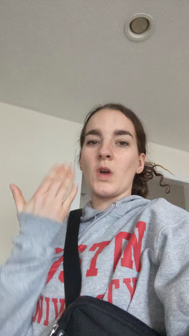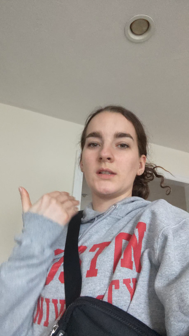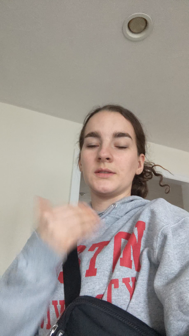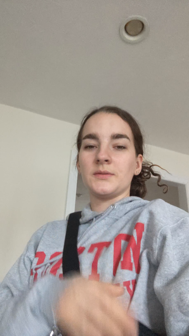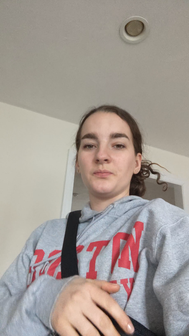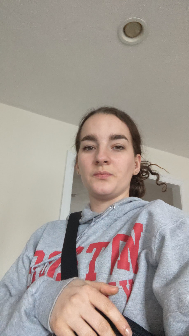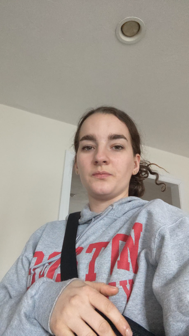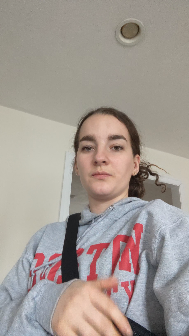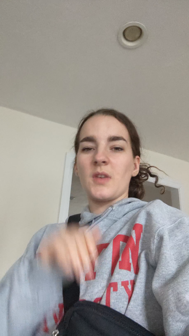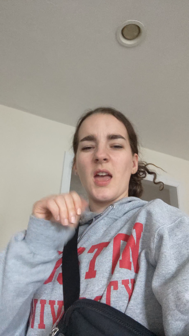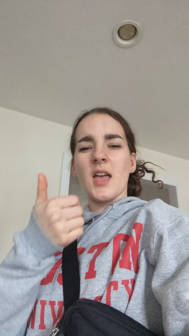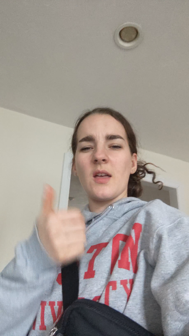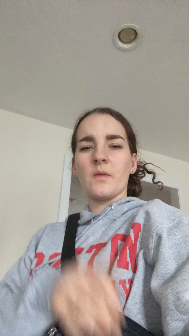how